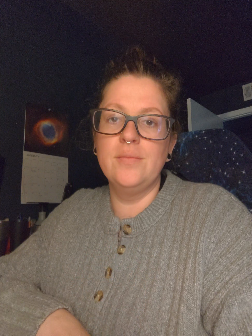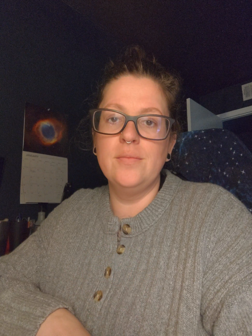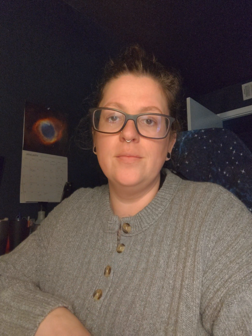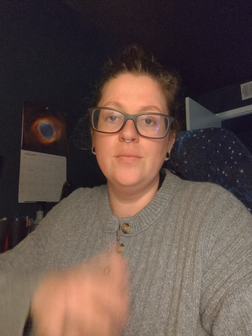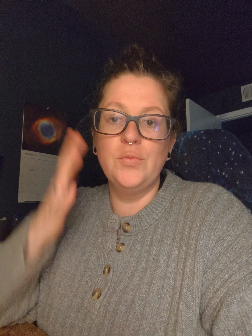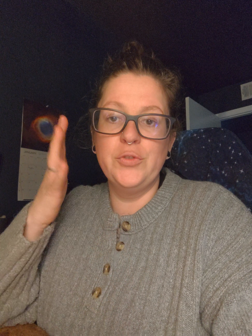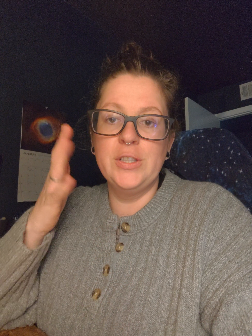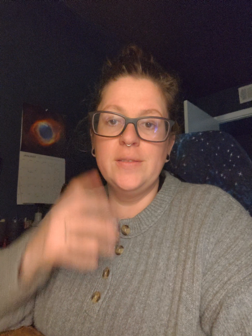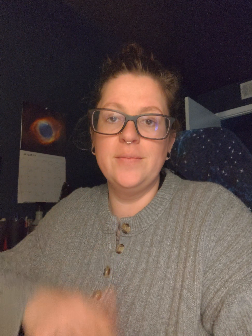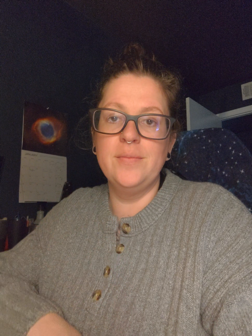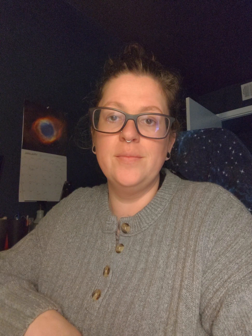tree